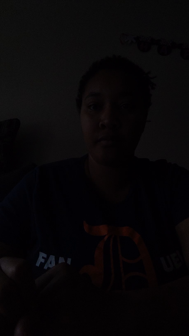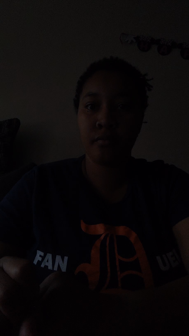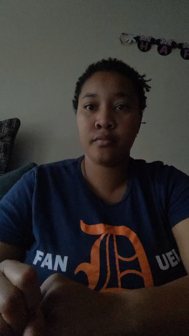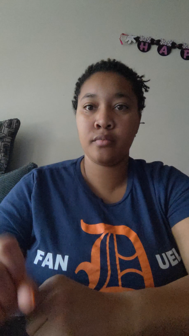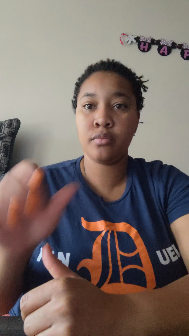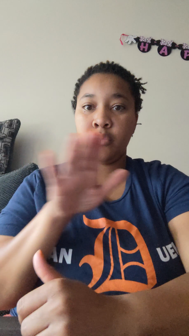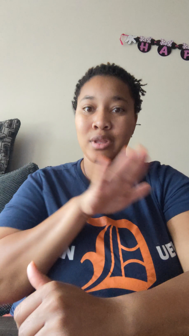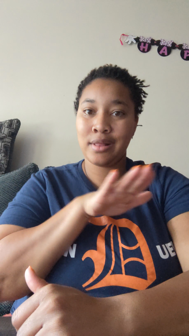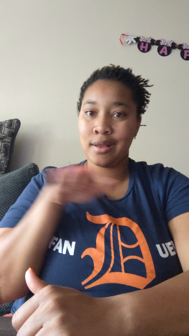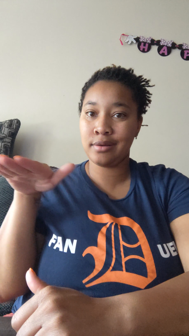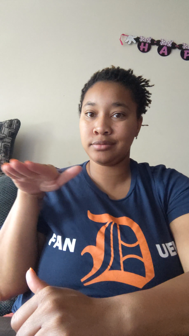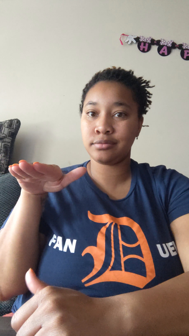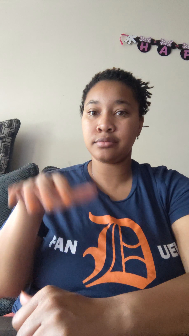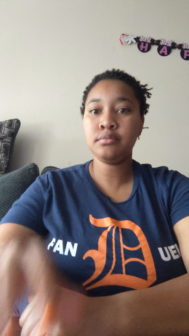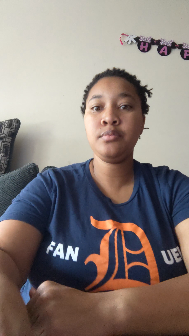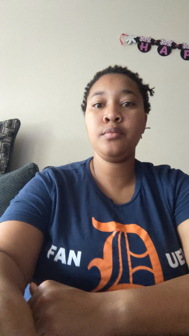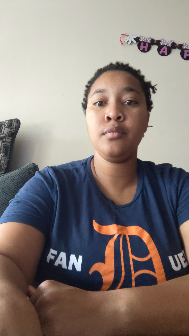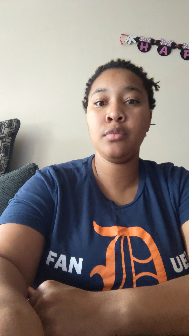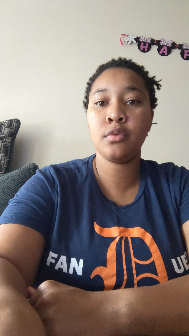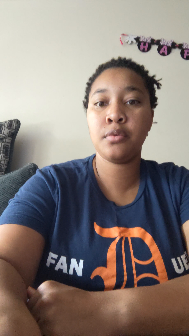nice